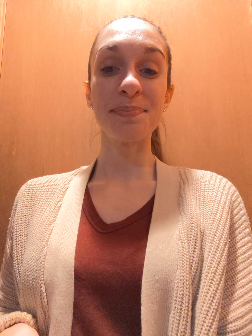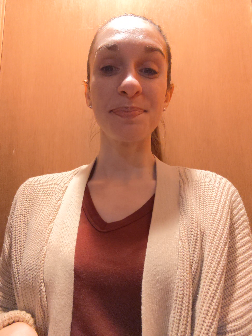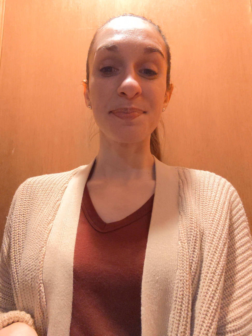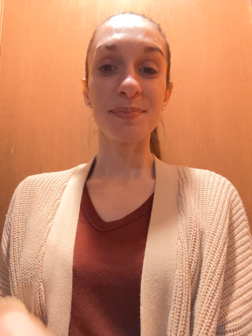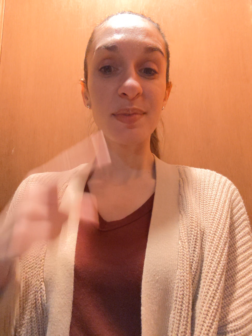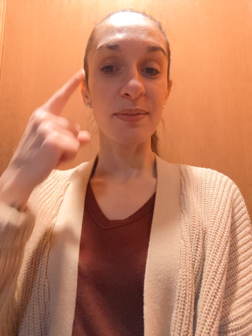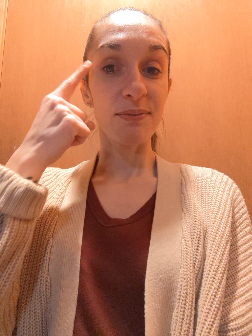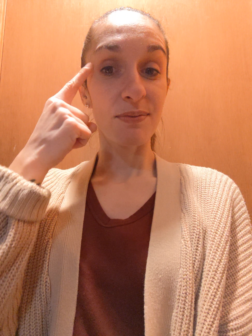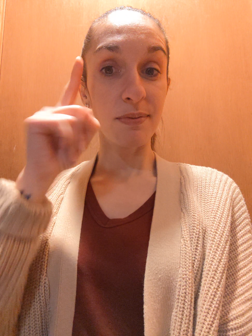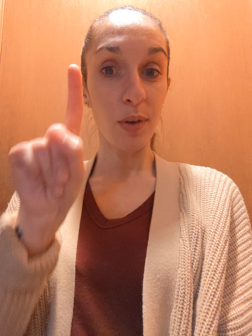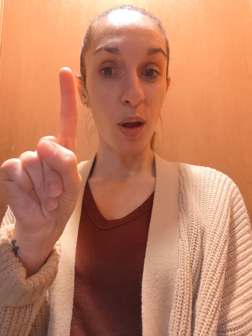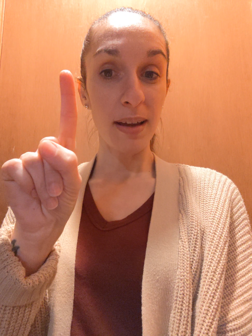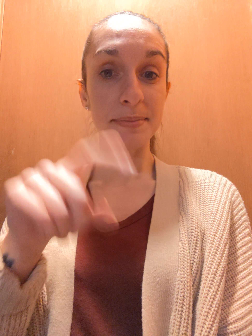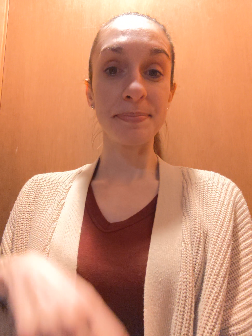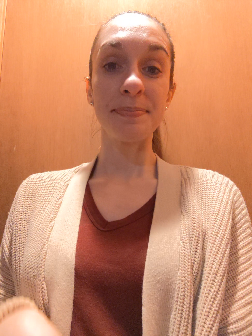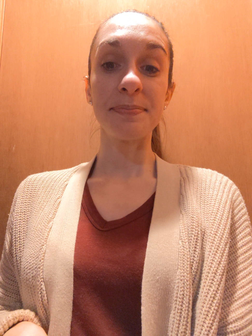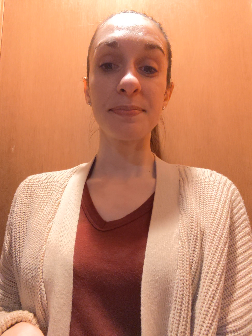for